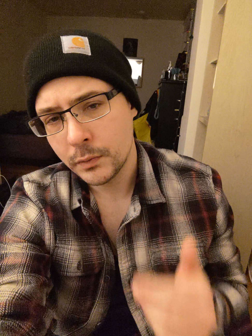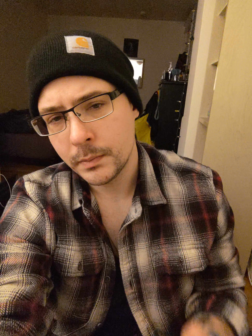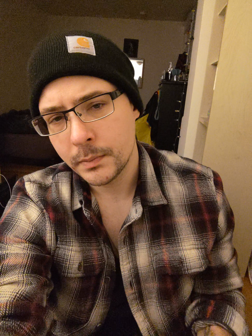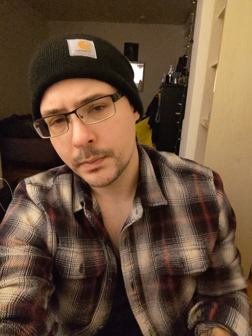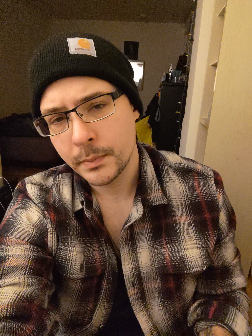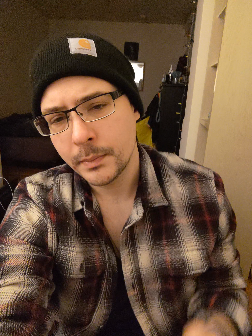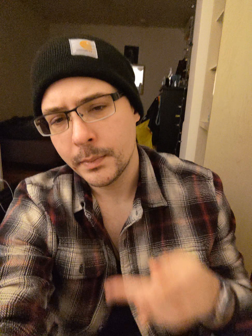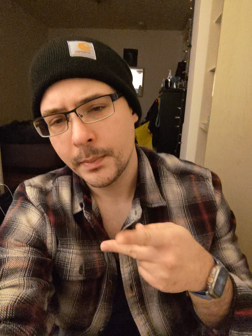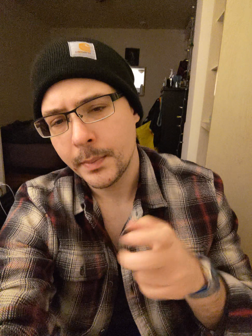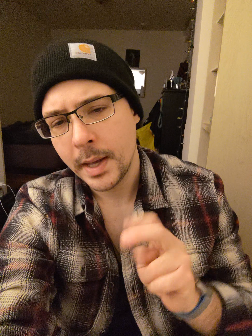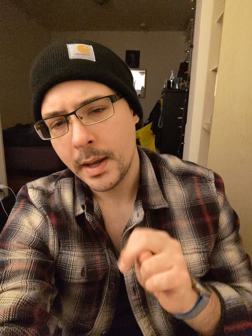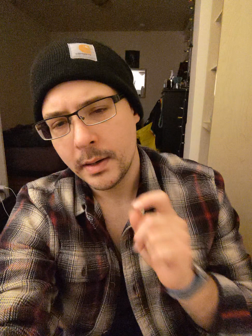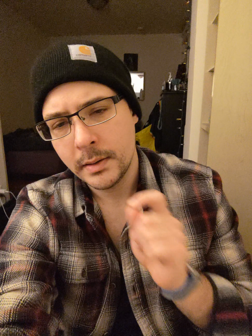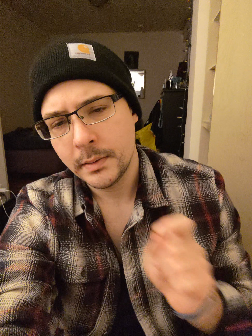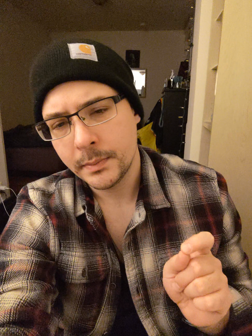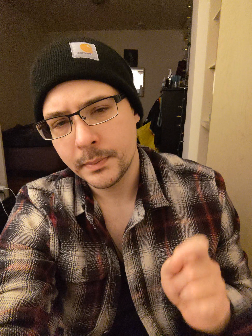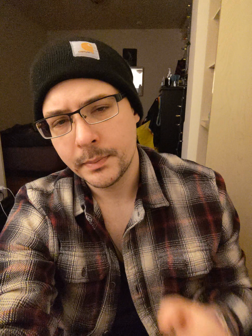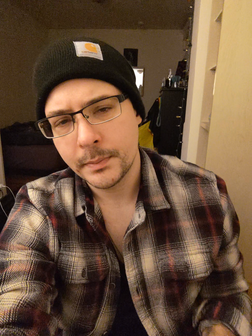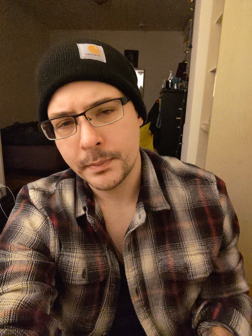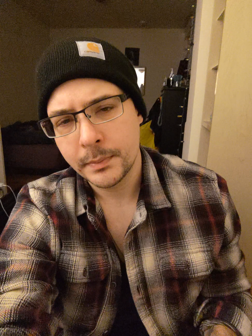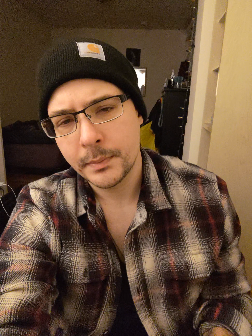pen